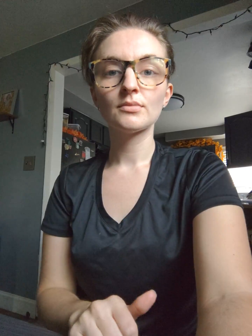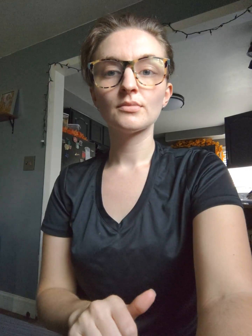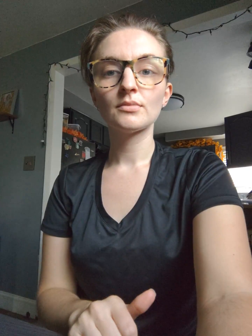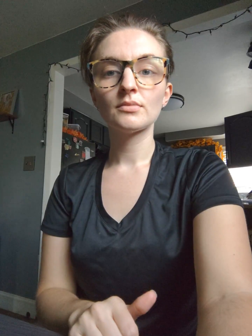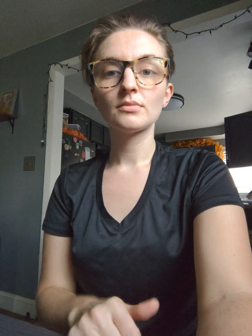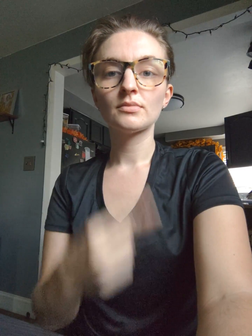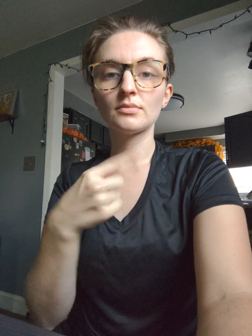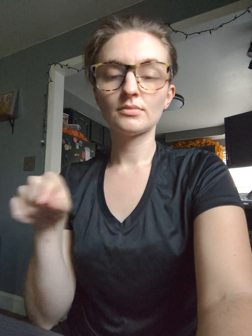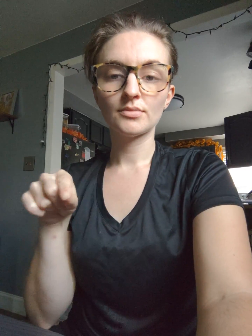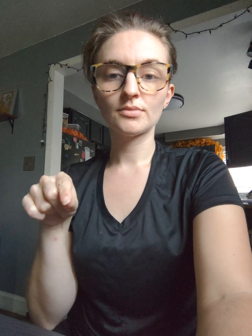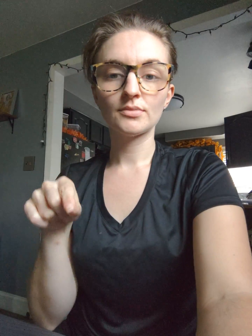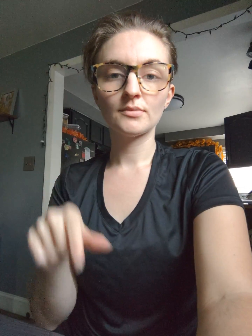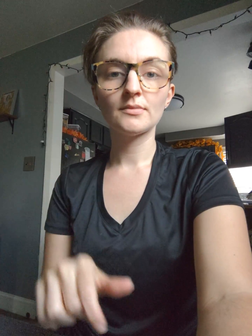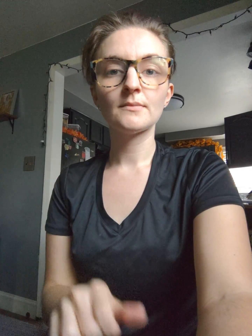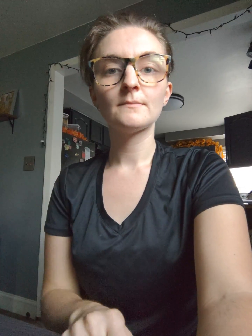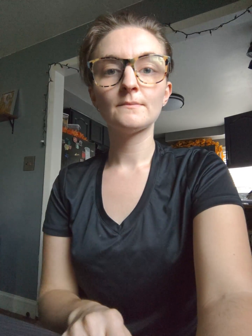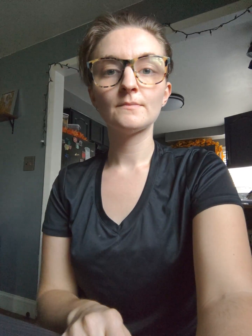cut